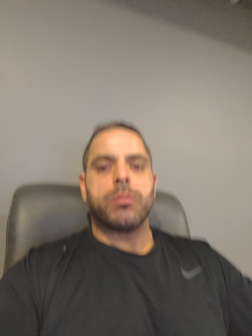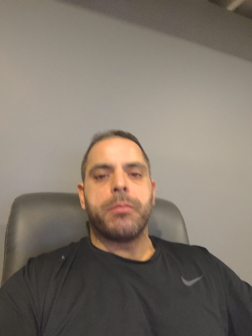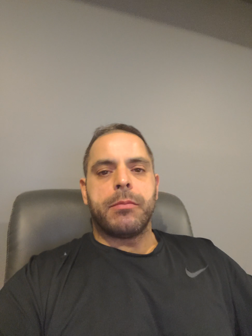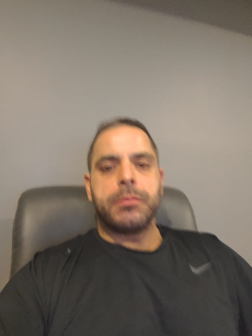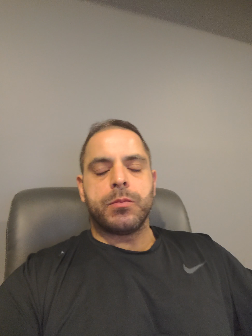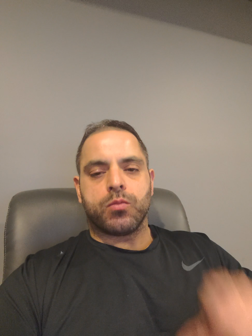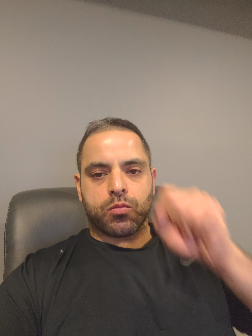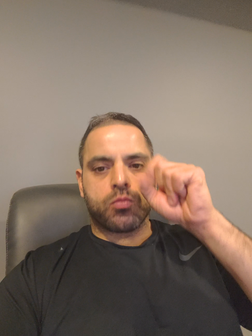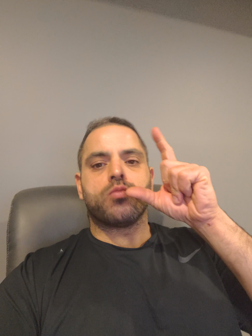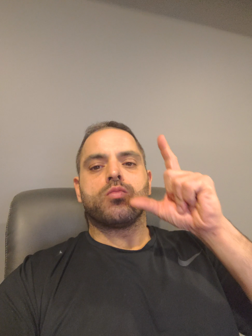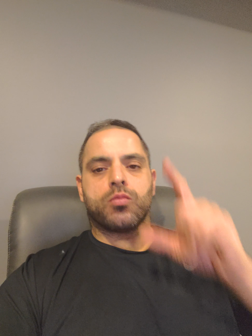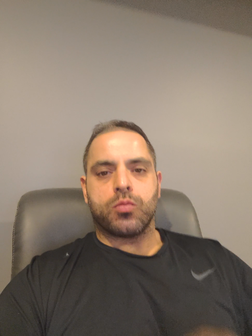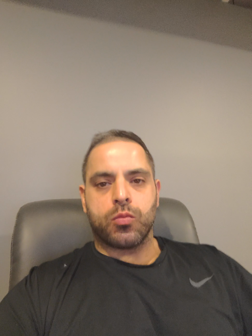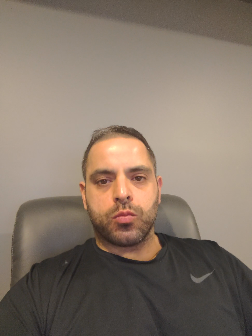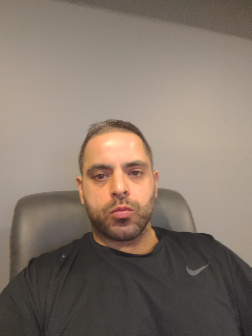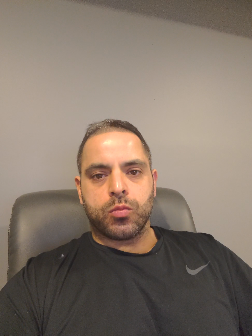wake